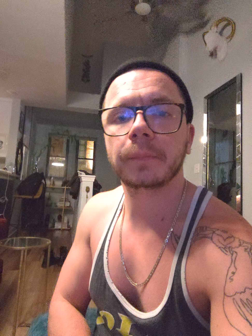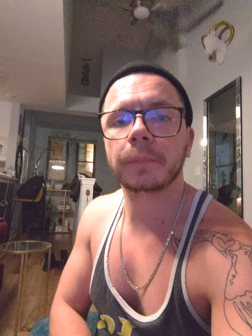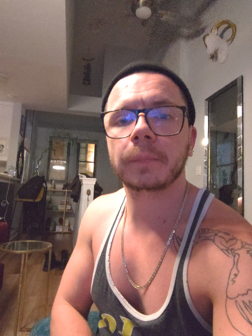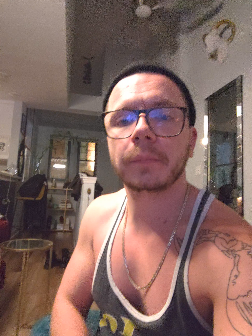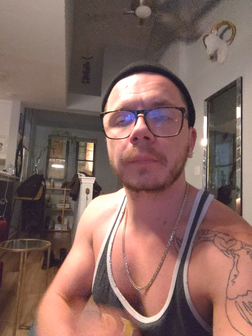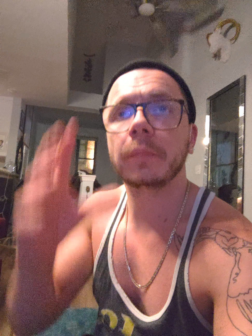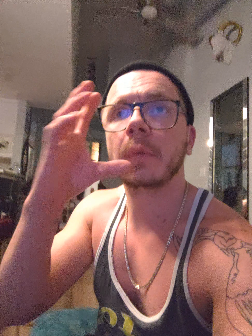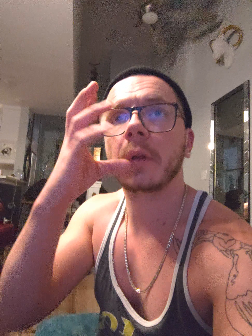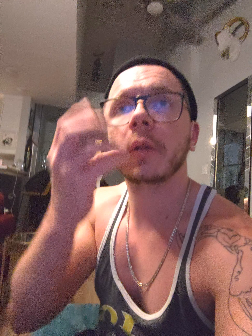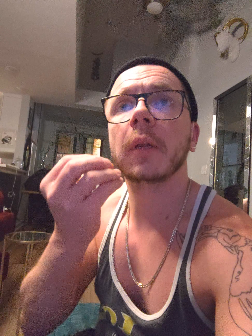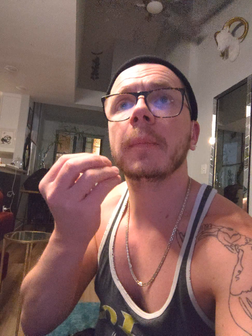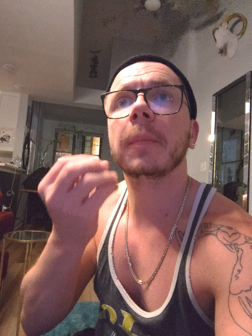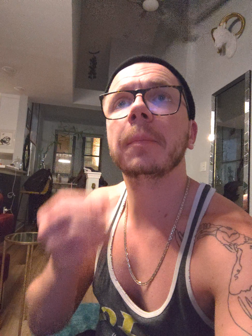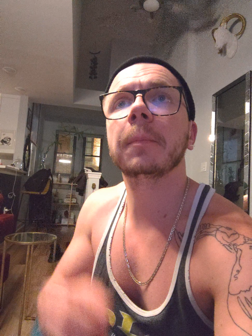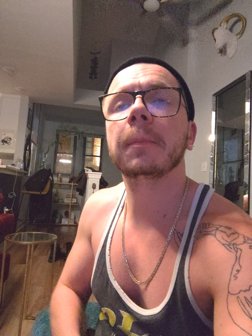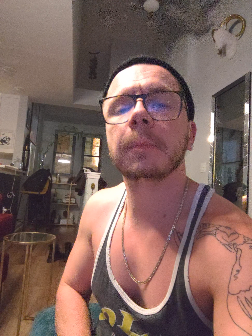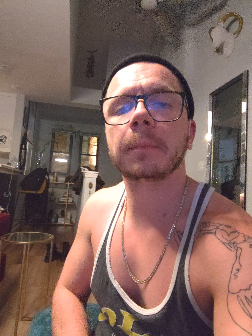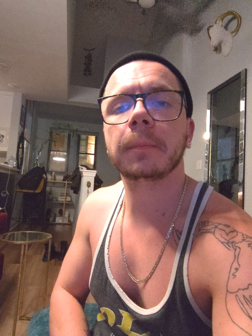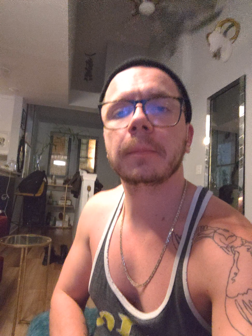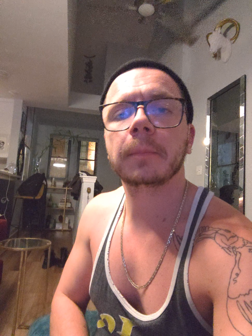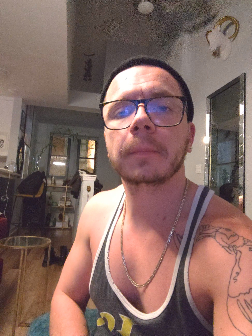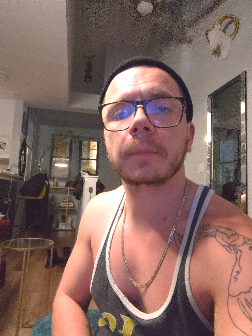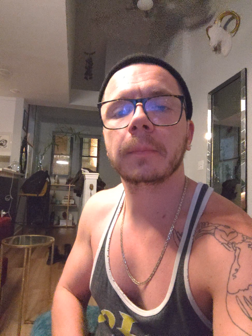sleep